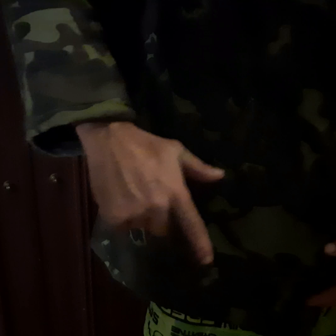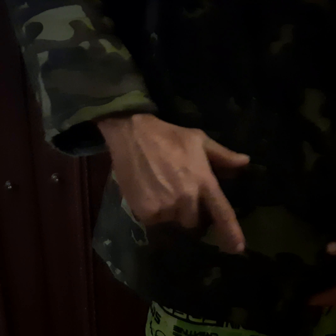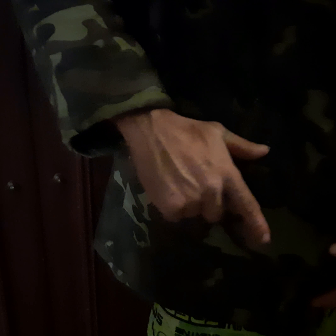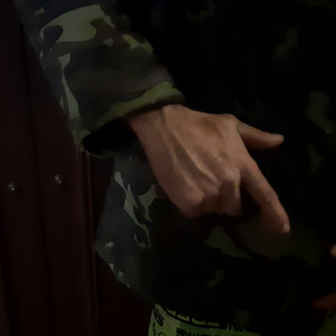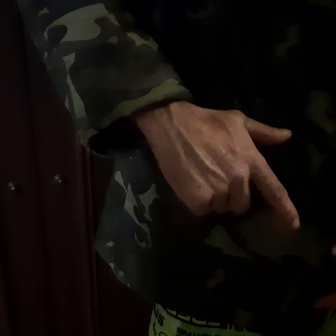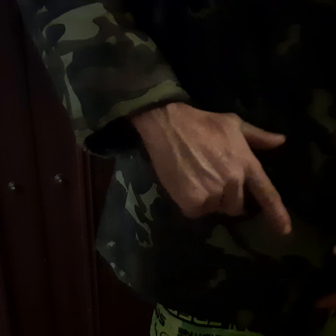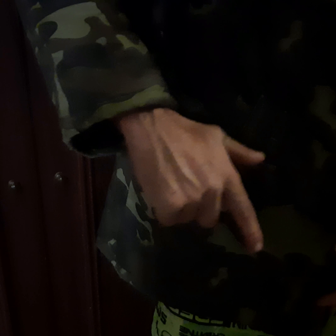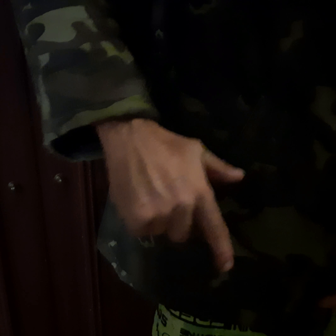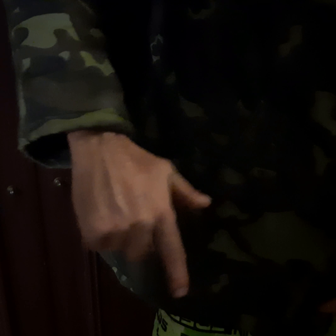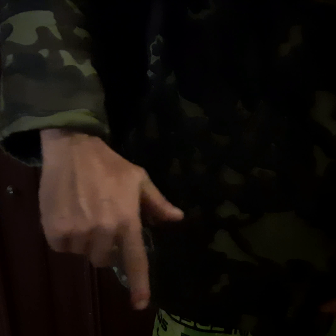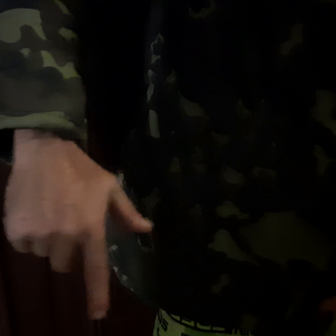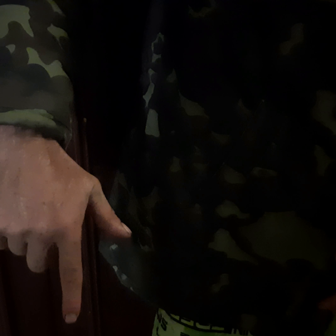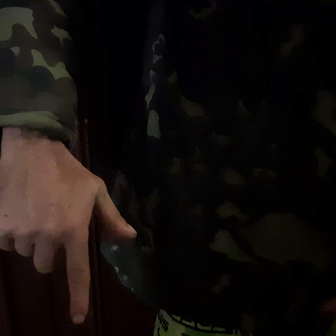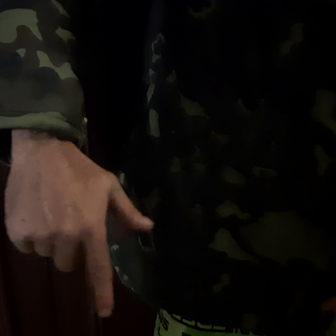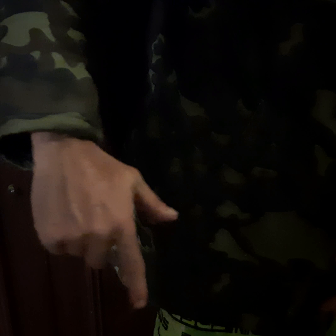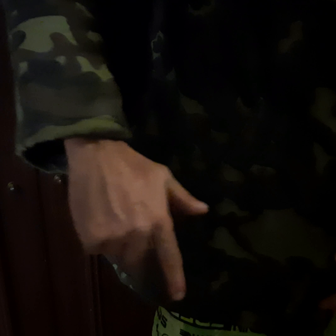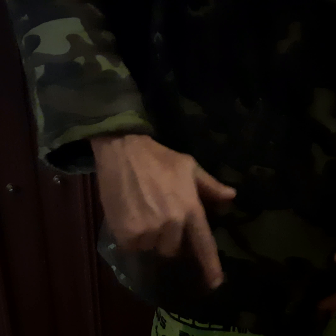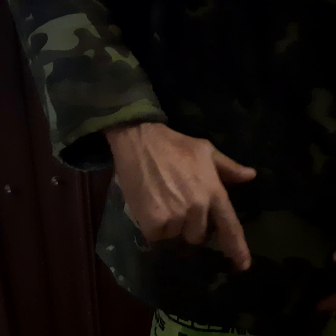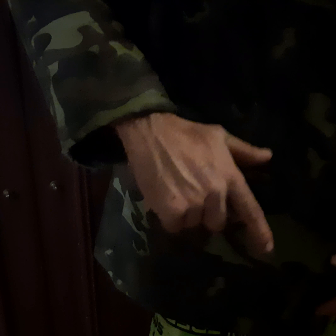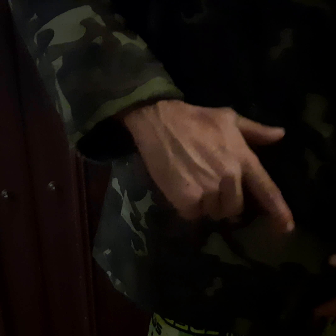Ґ